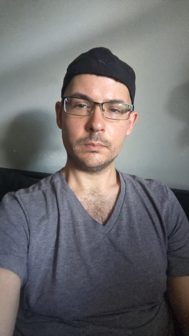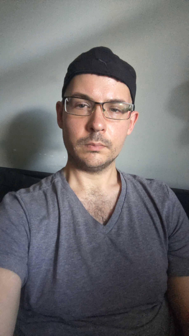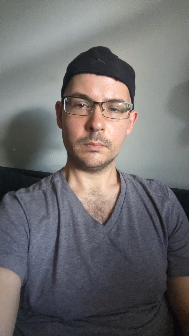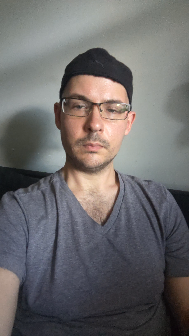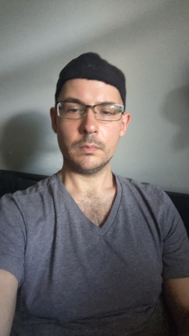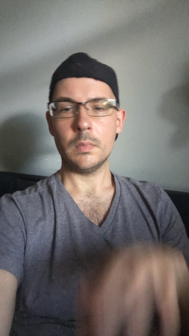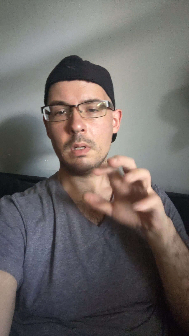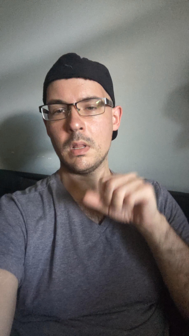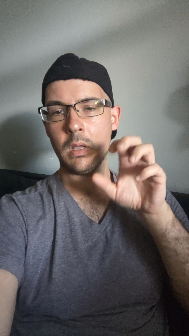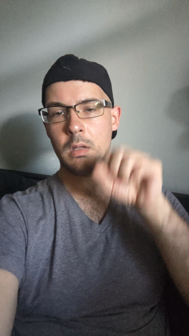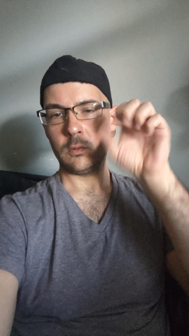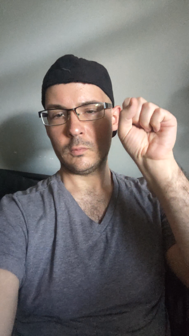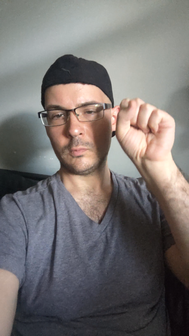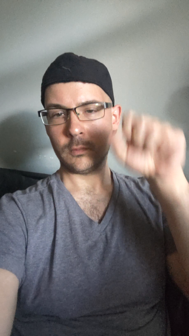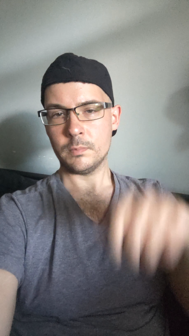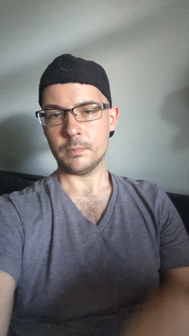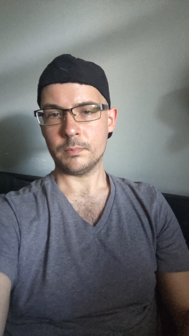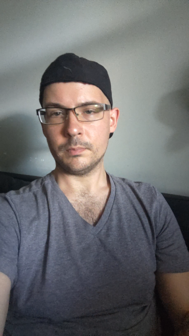ladder